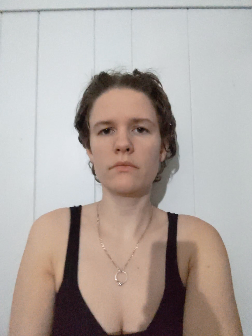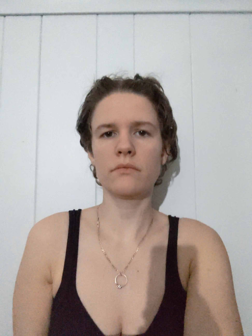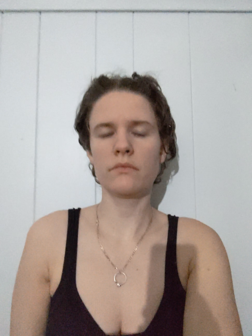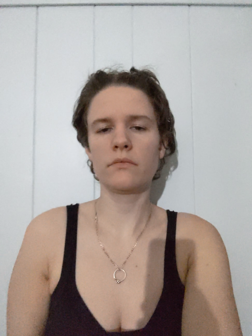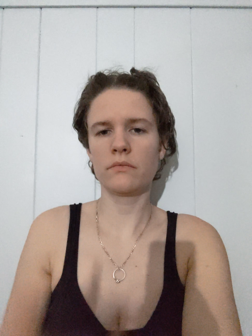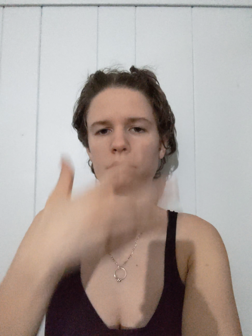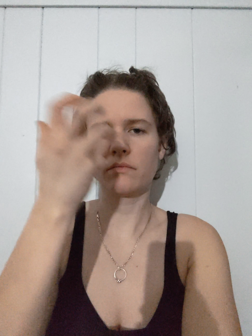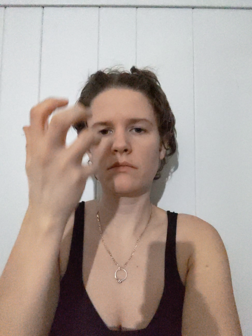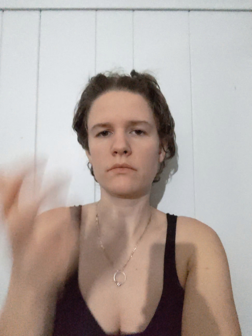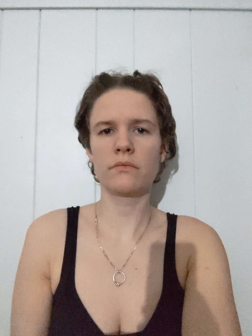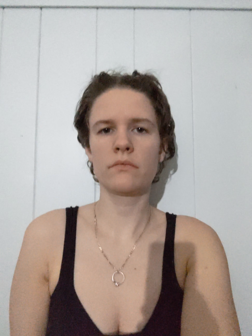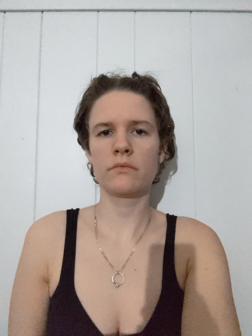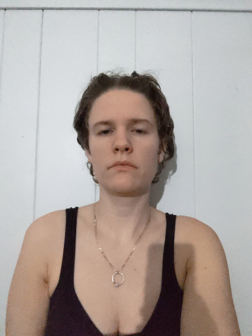mad